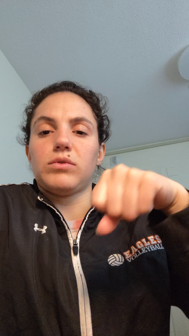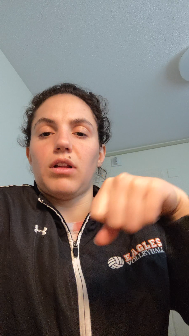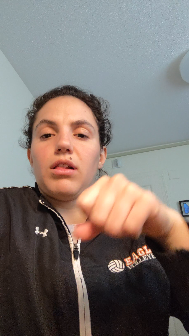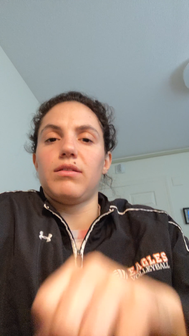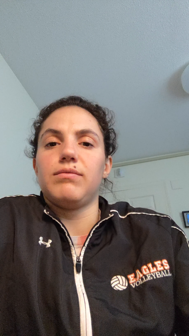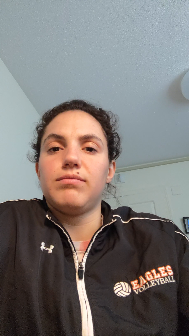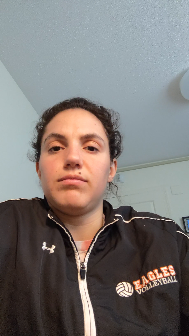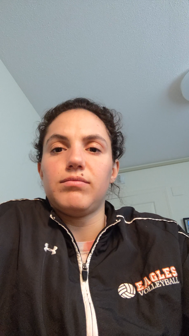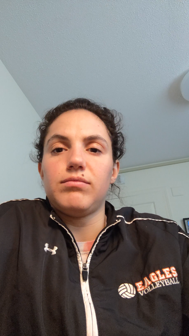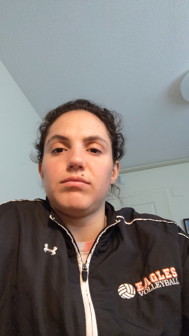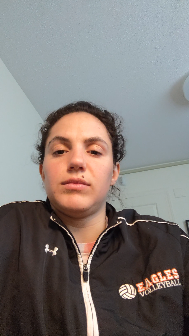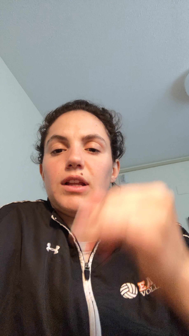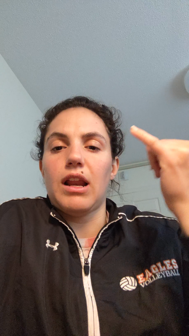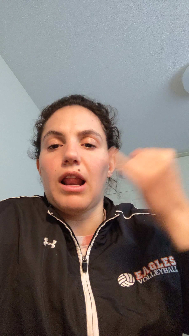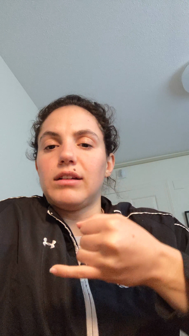last